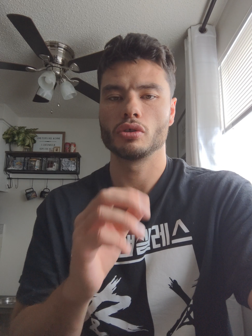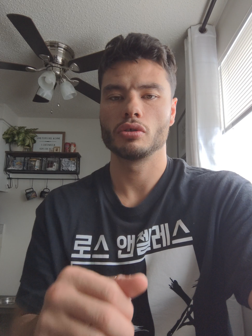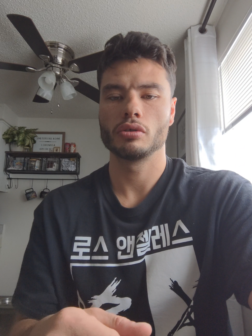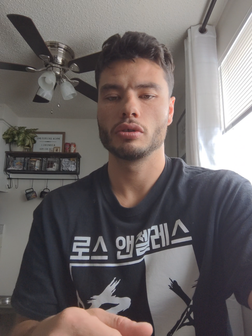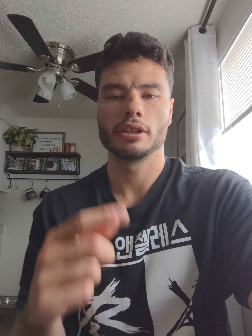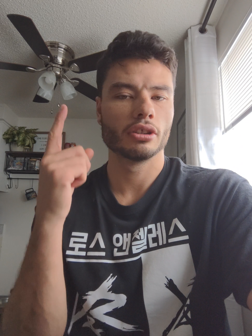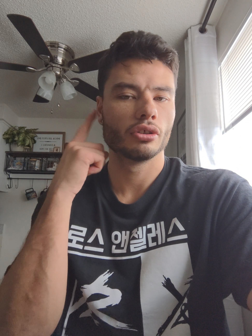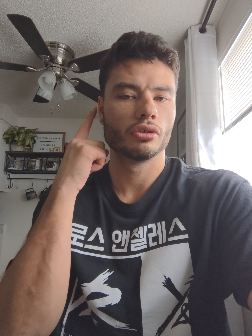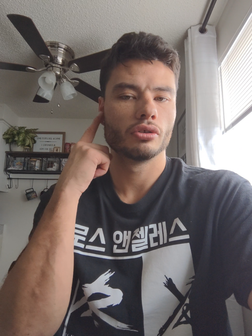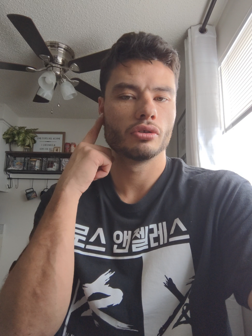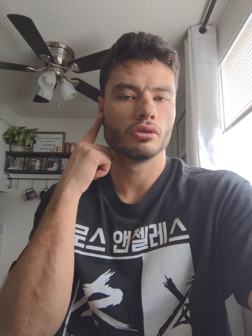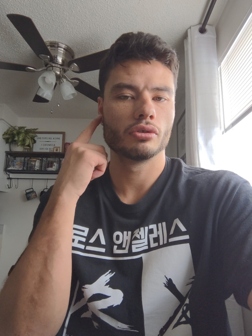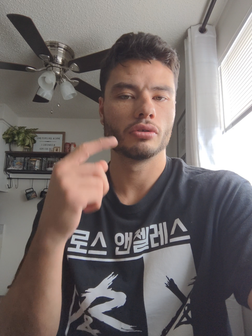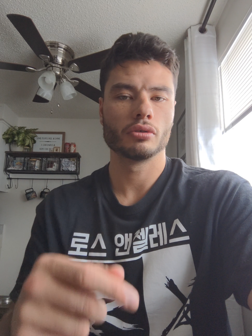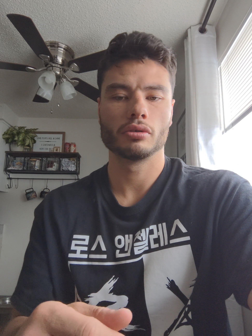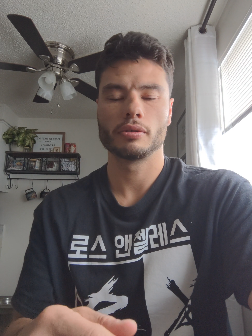ear